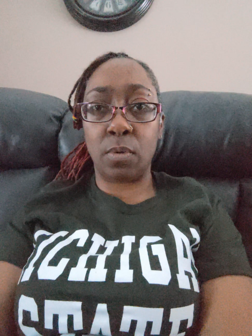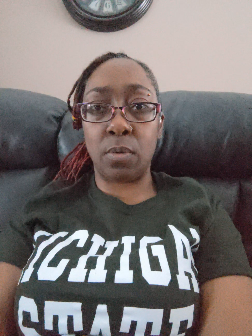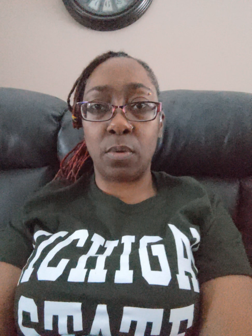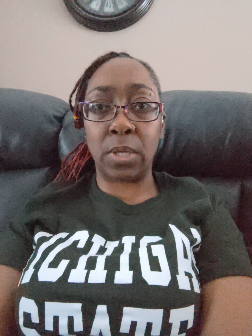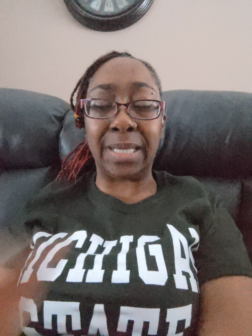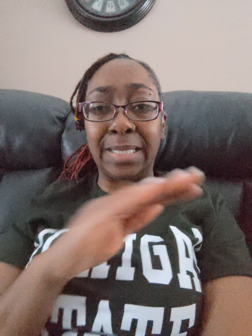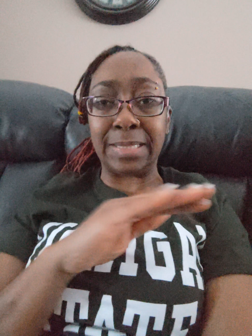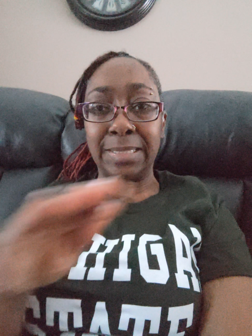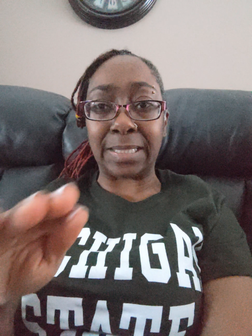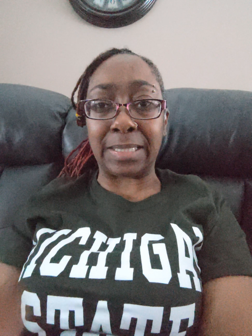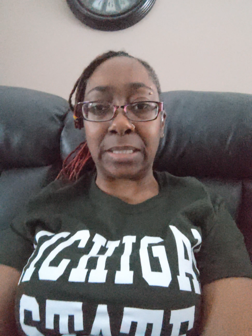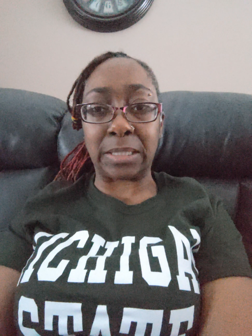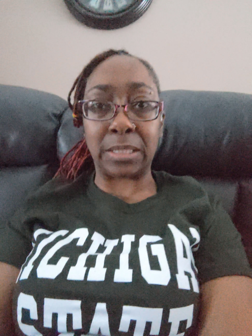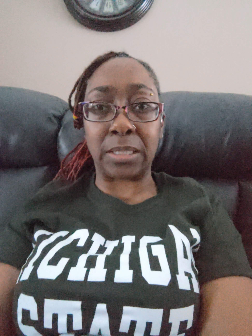clean